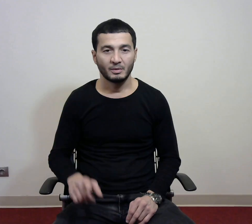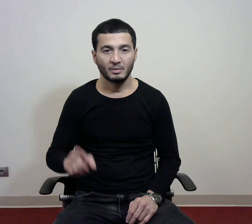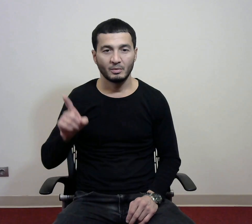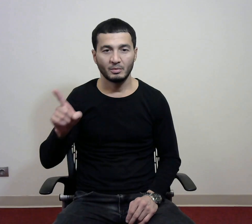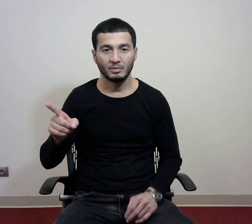onun